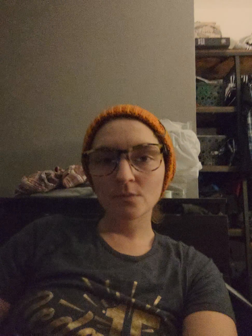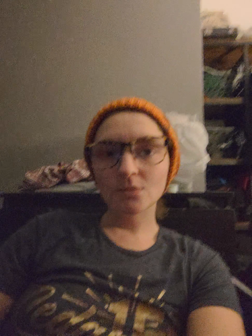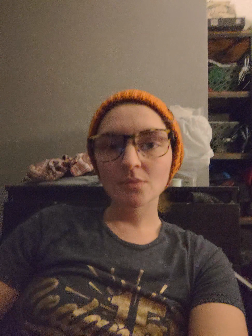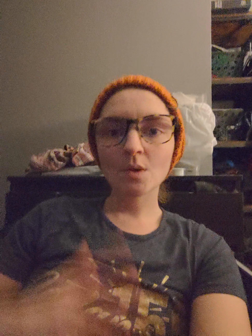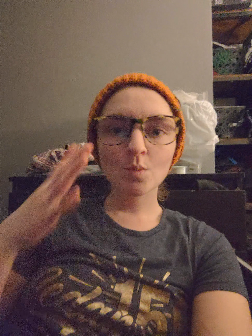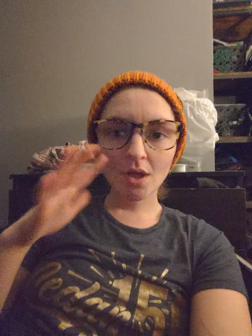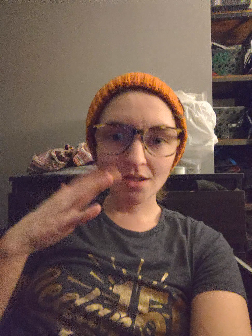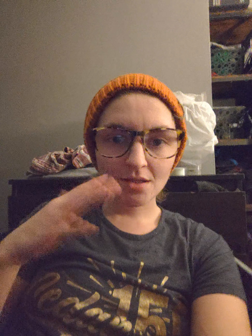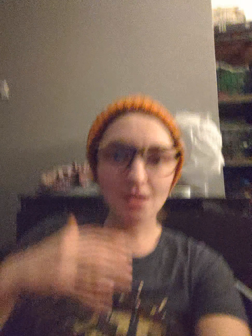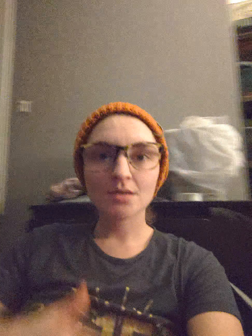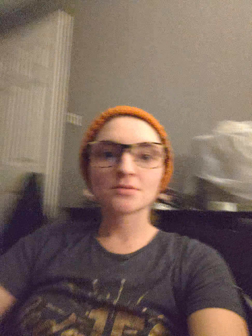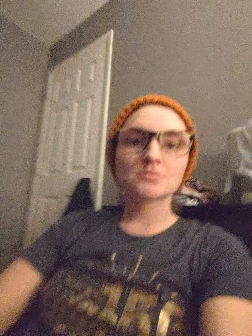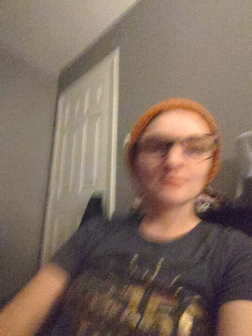noisy